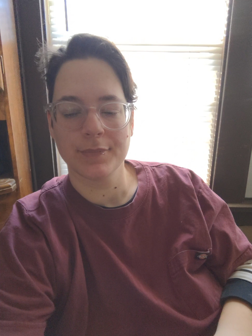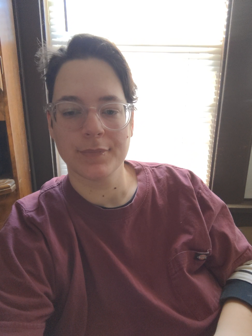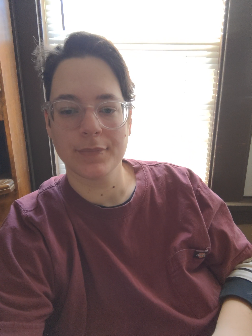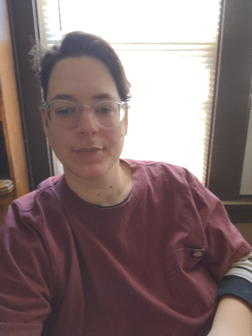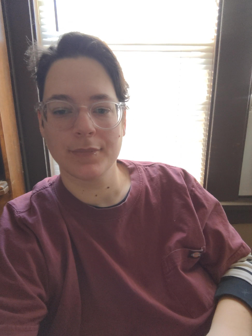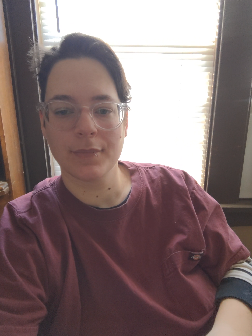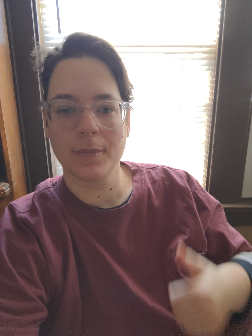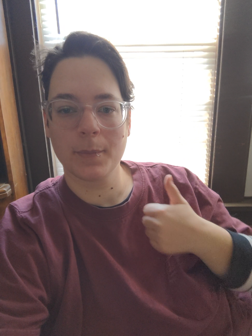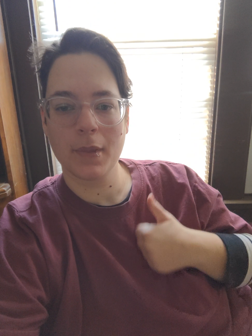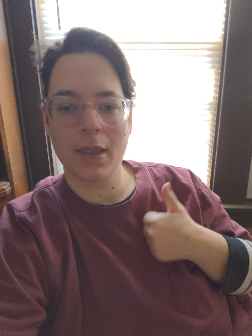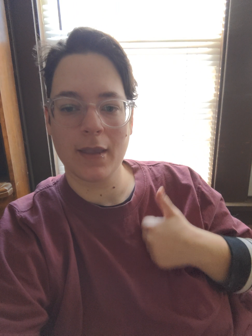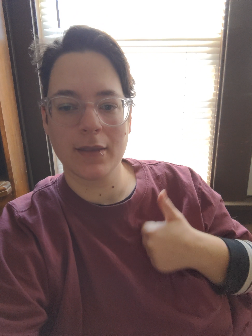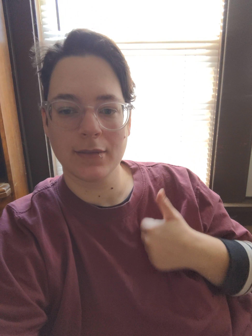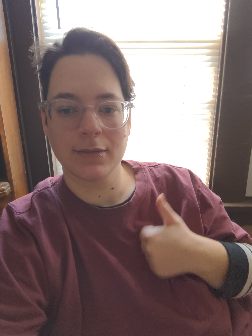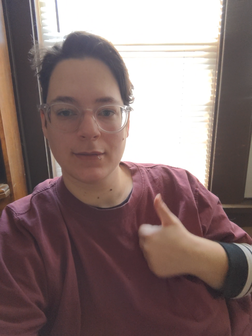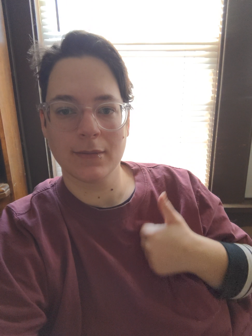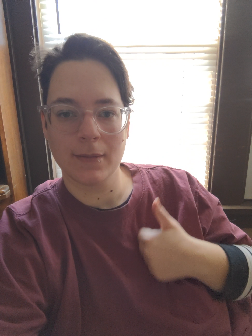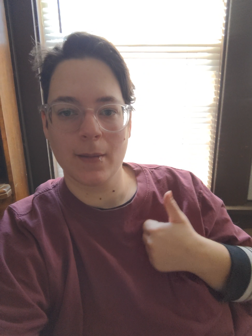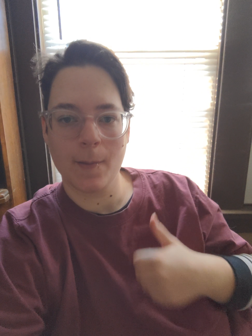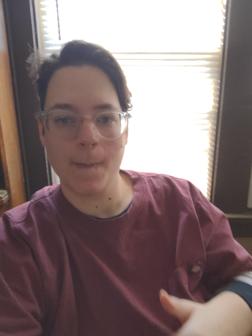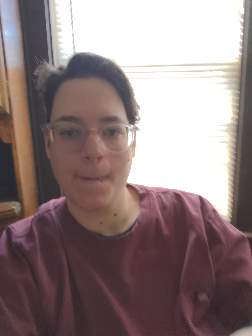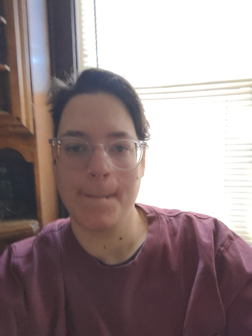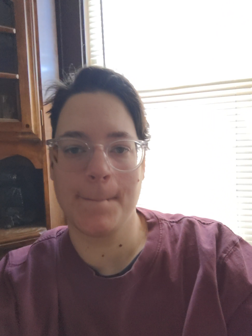bath